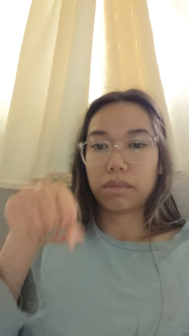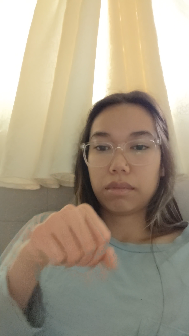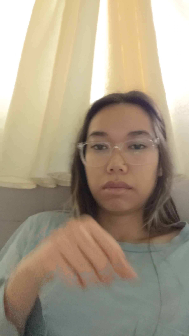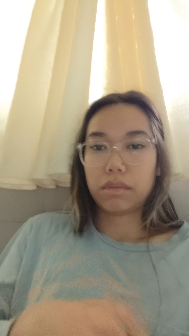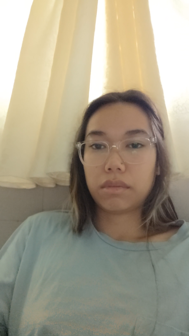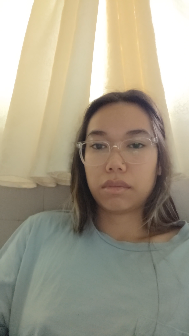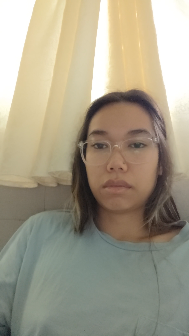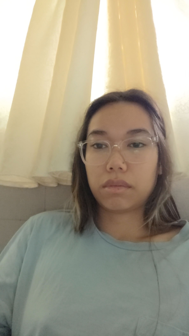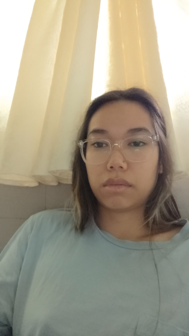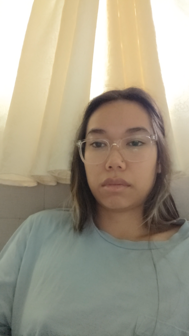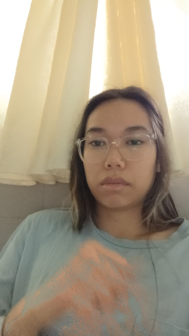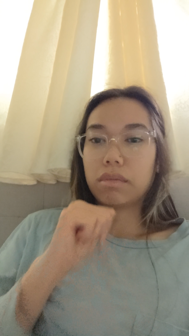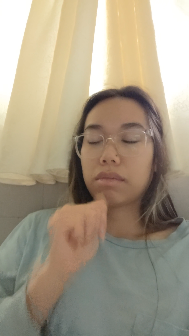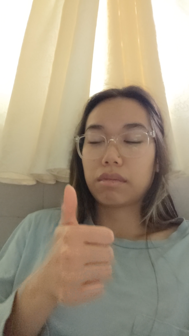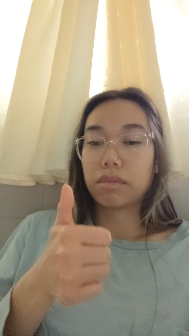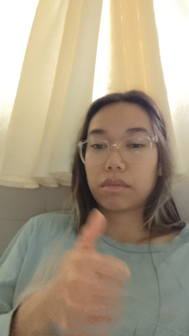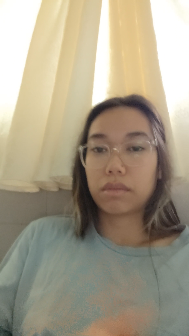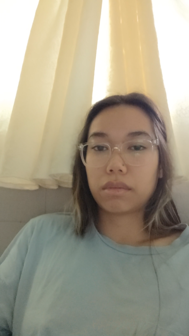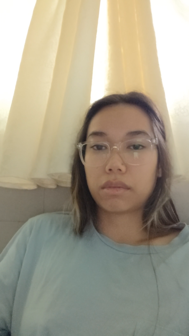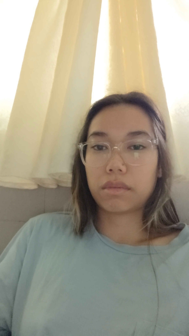don't